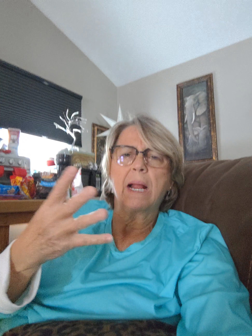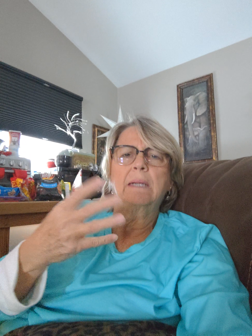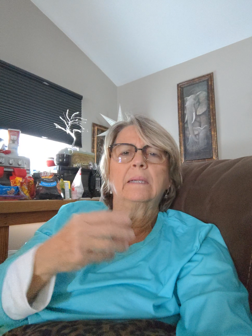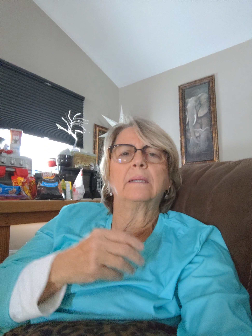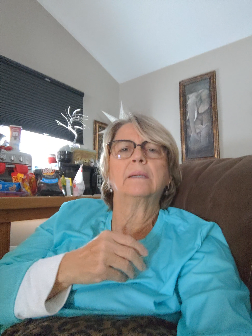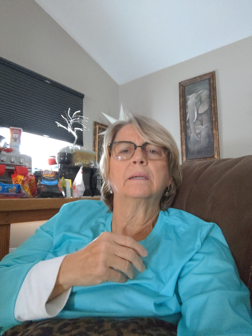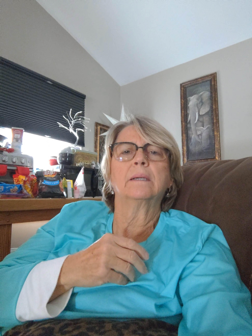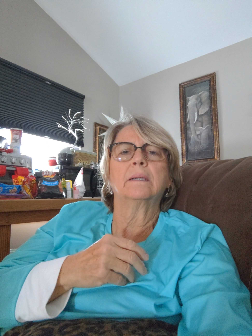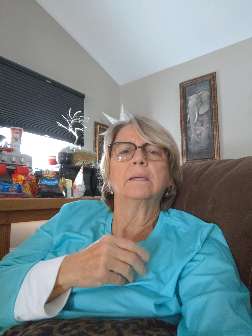many